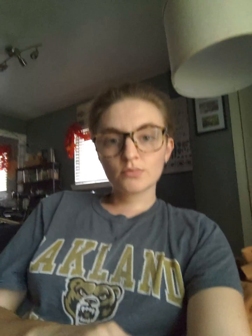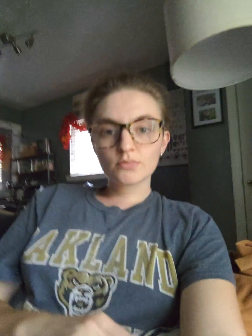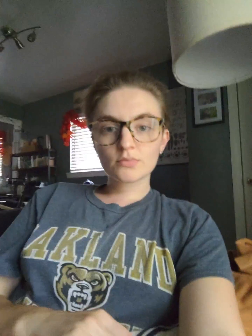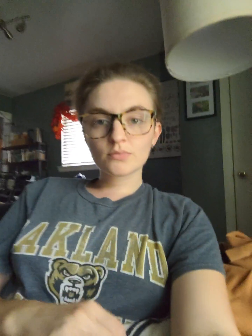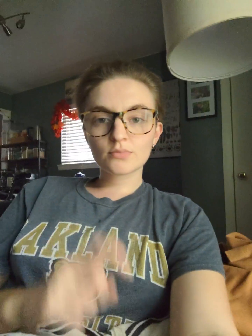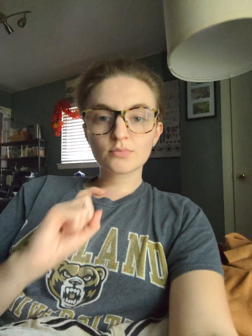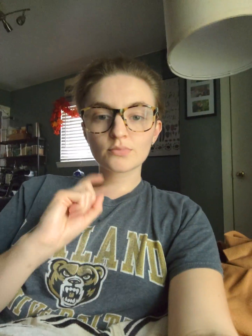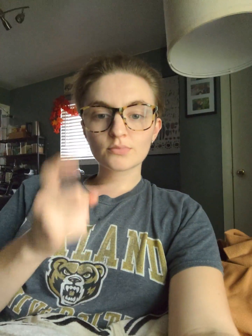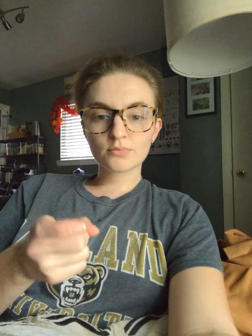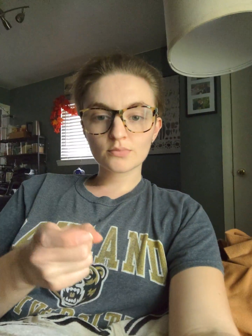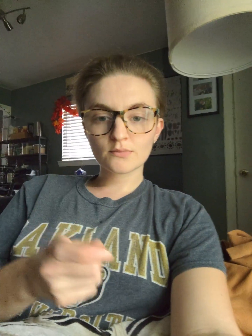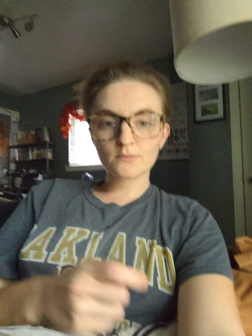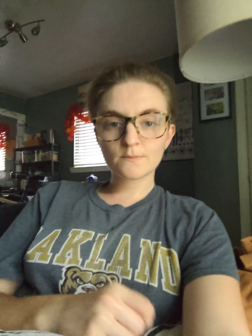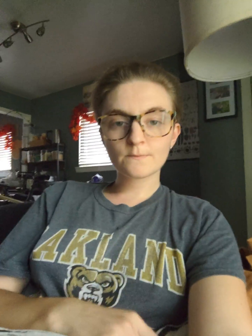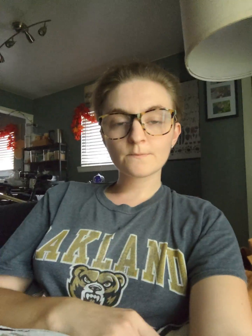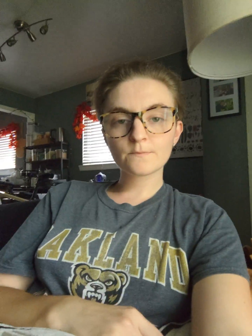present